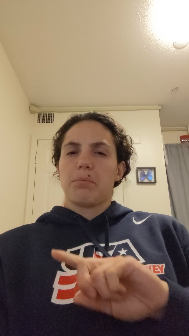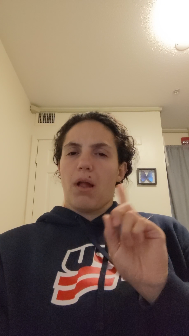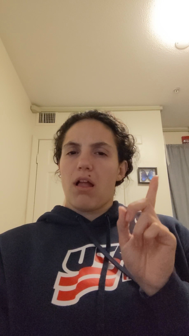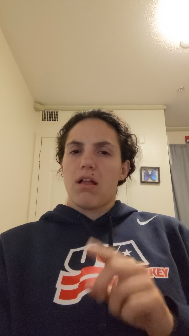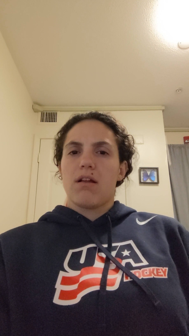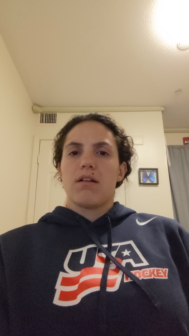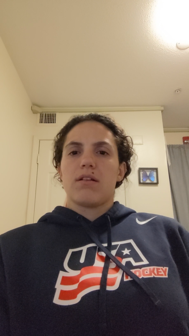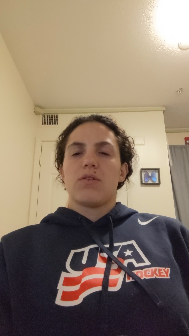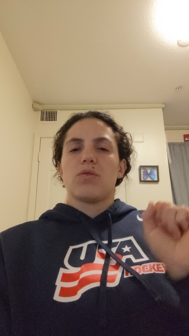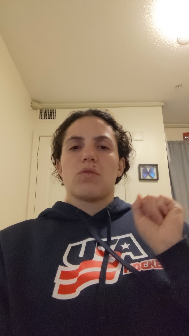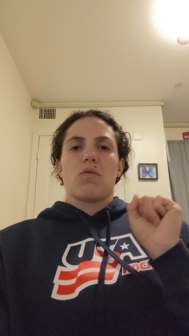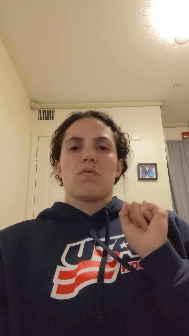cold